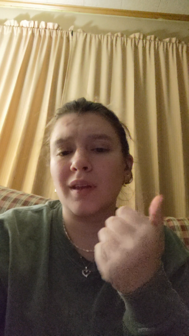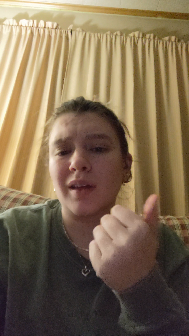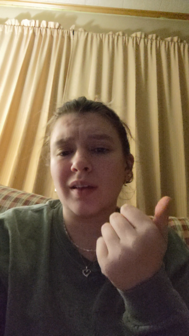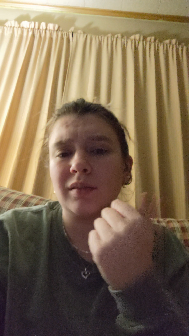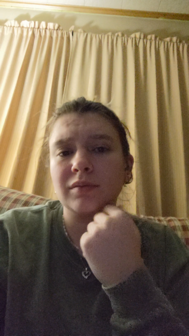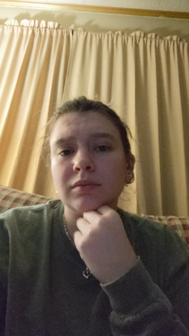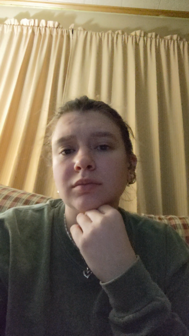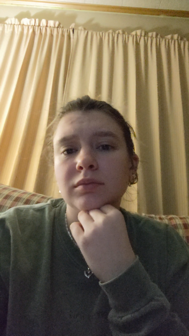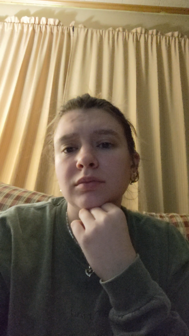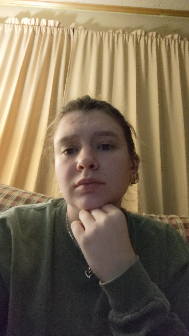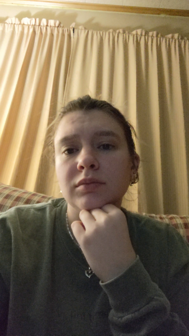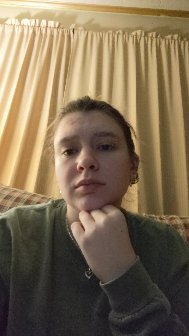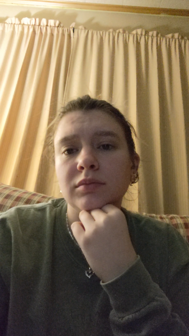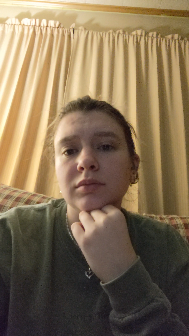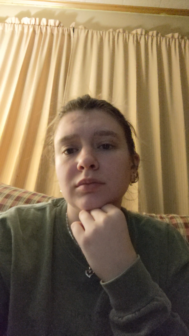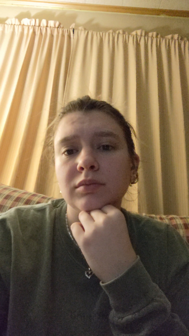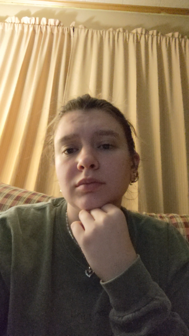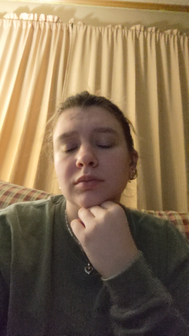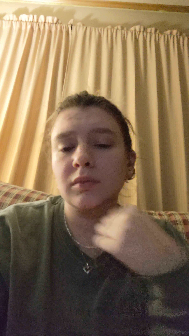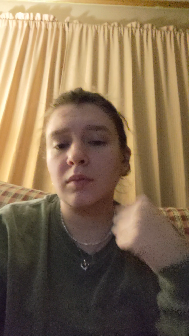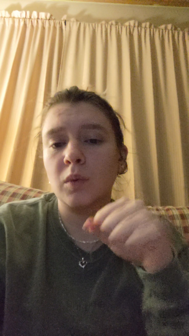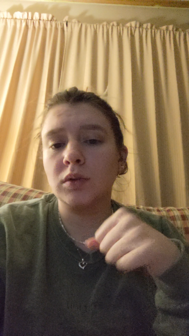motorcycle